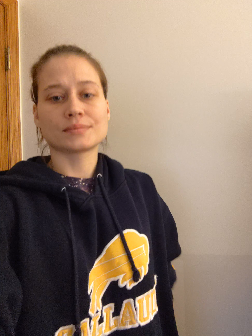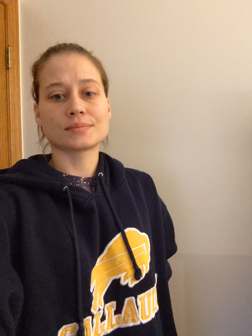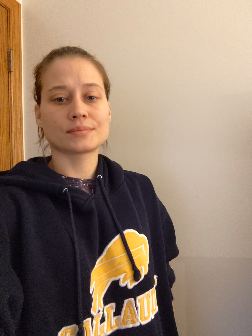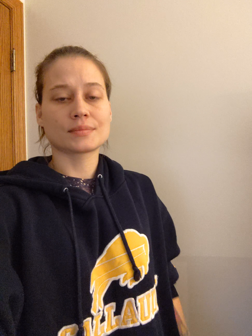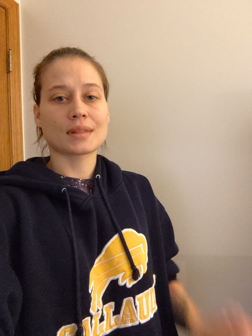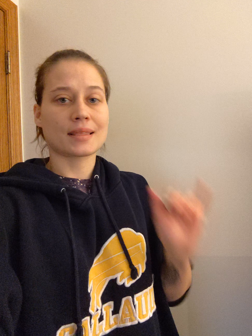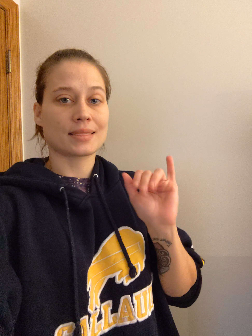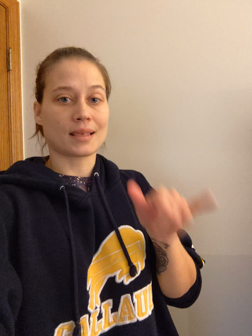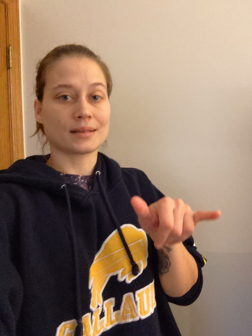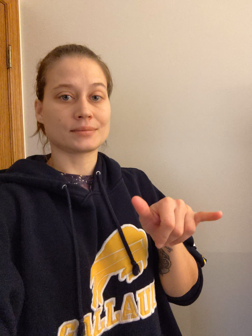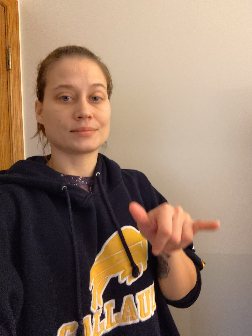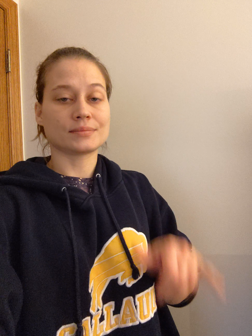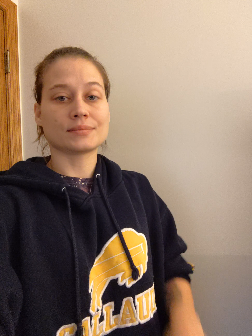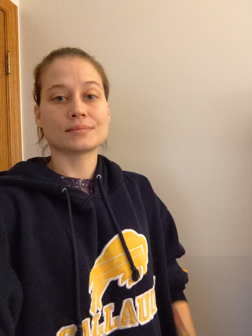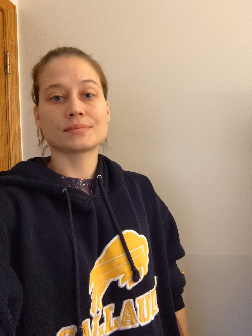that